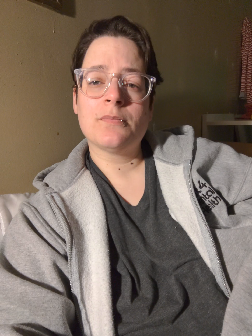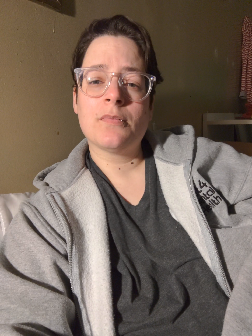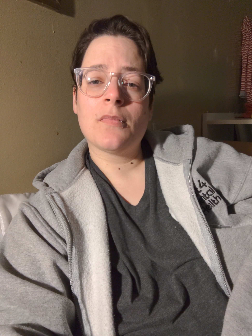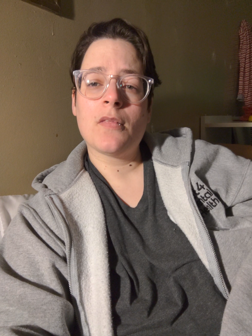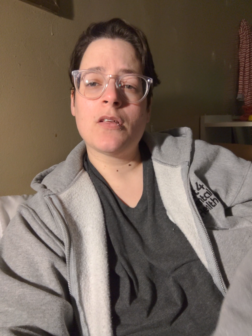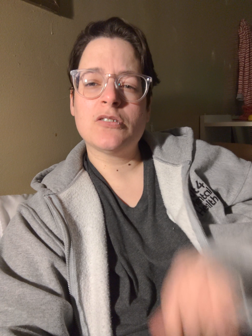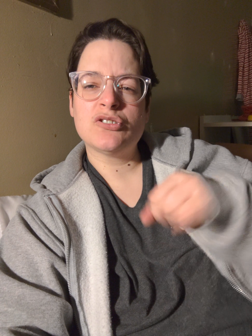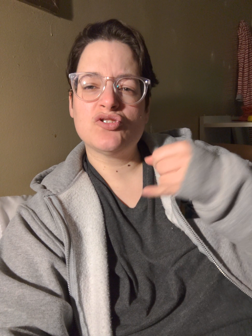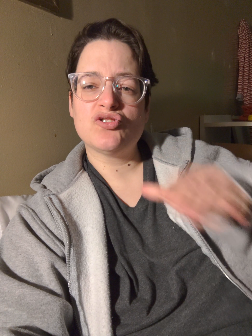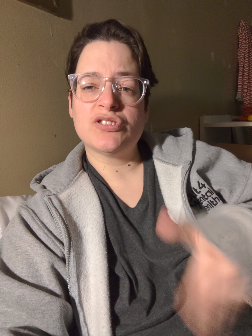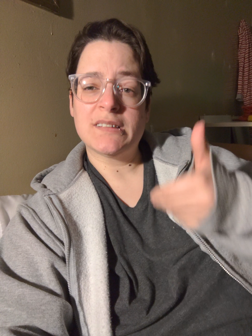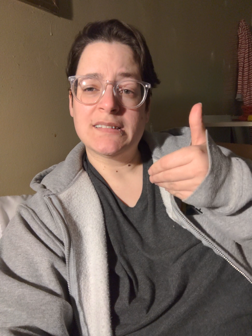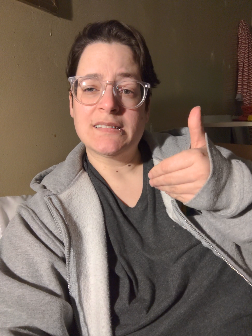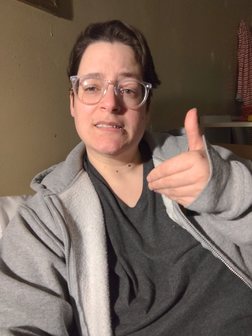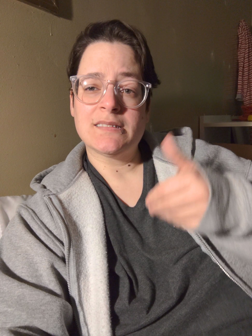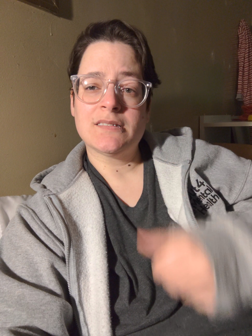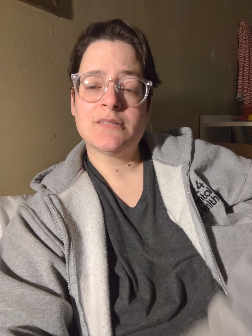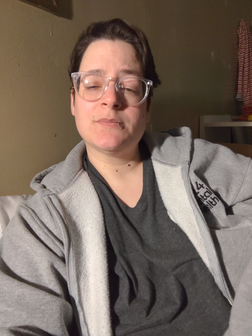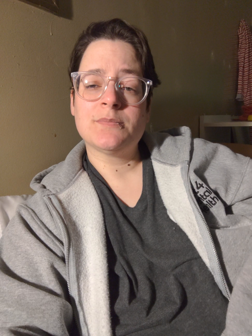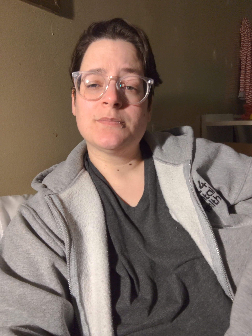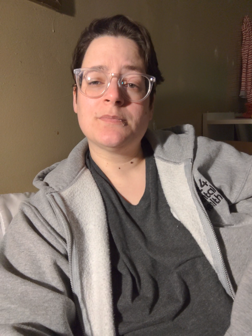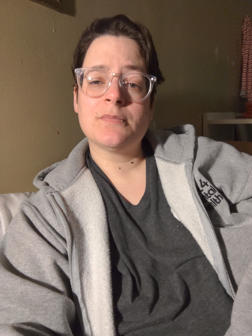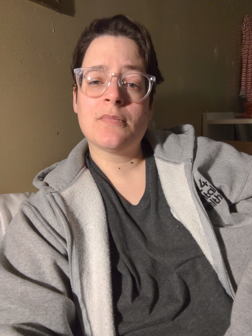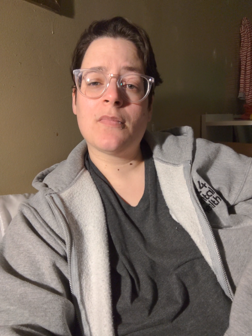jeans